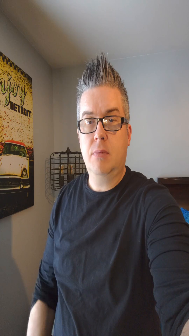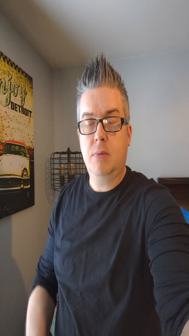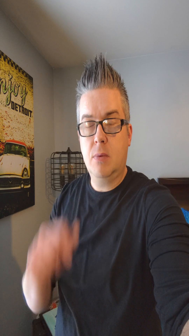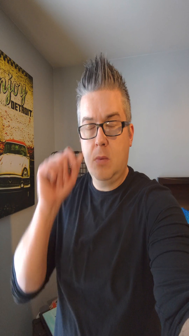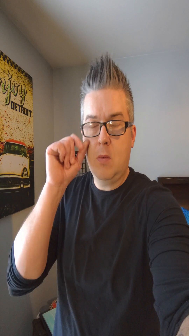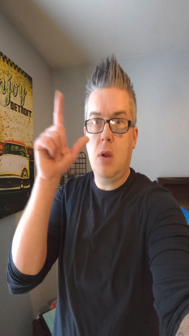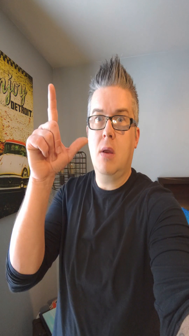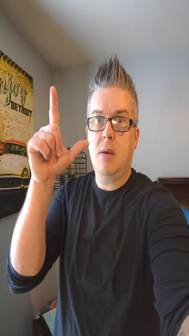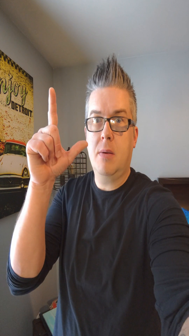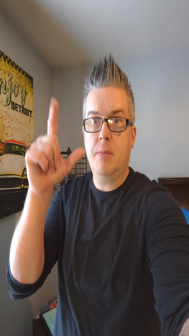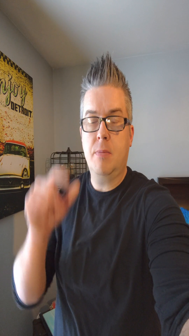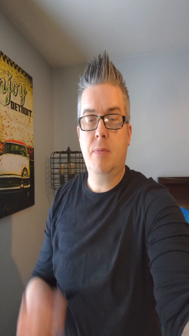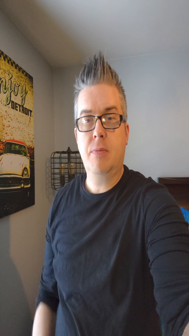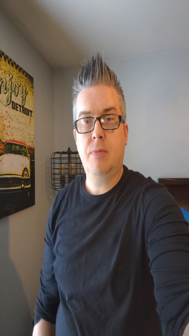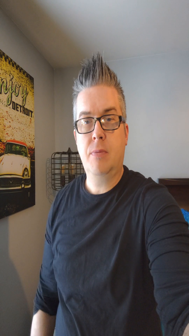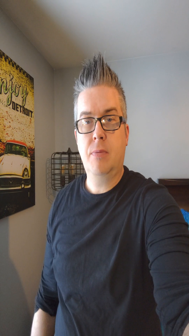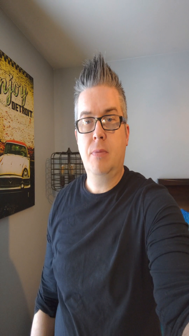wake